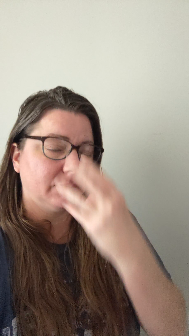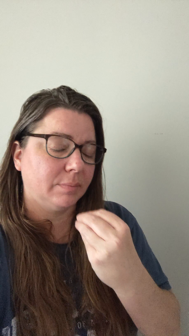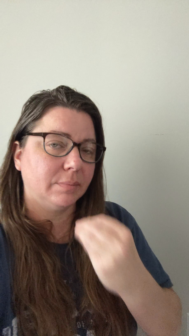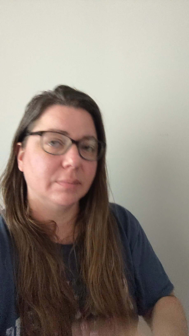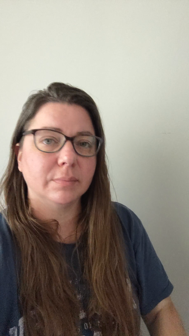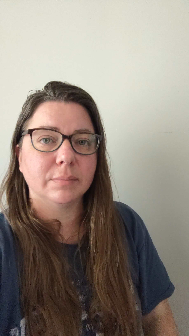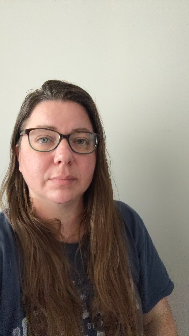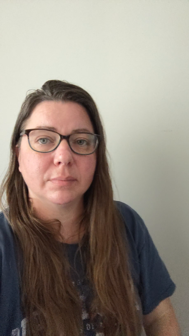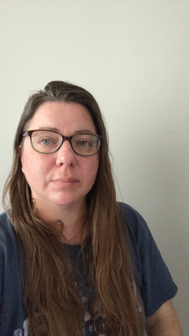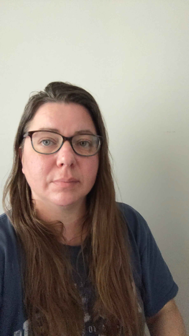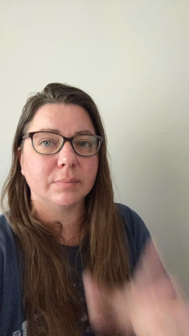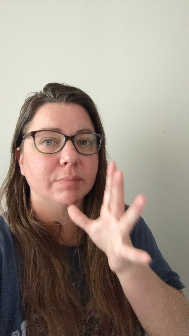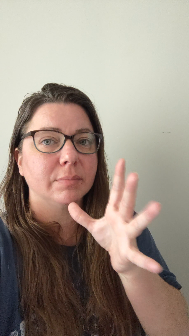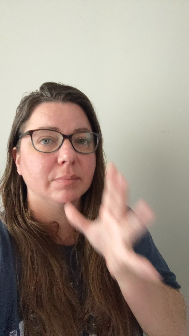mommy